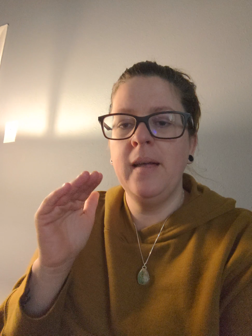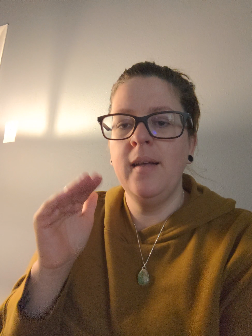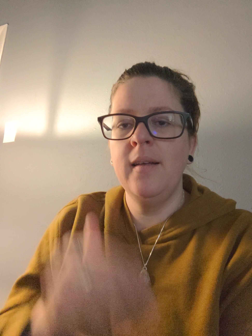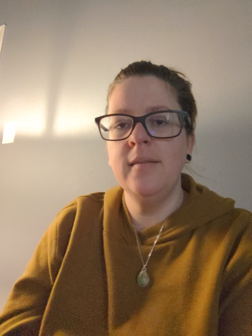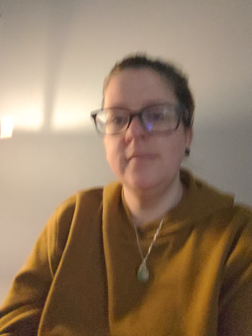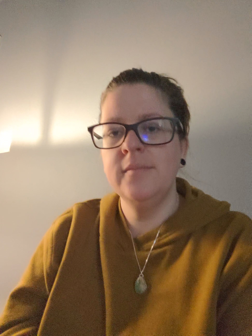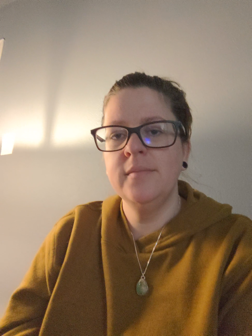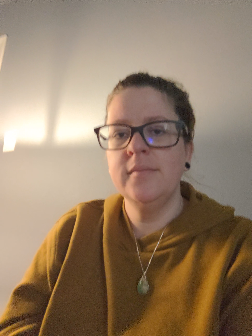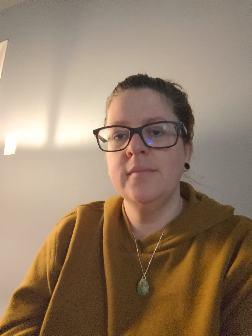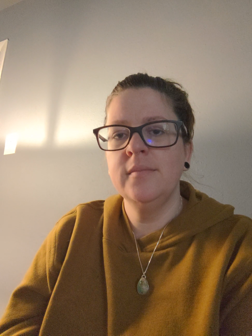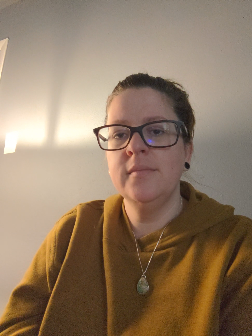bye